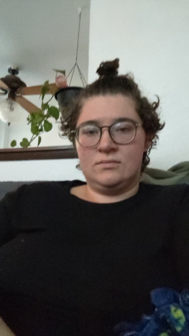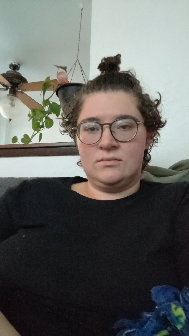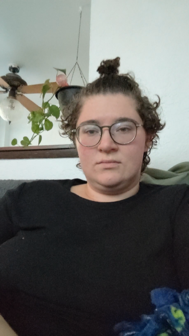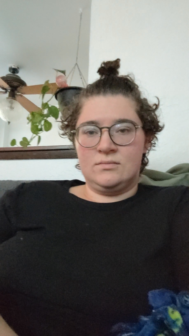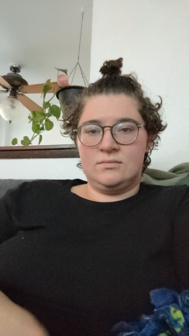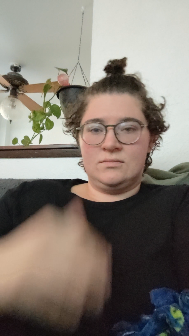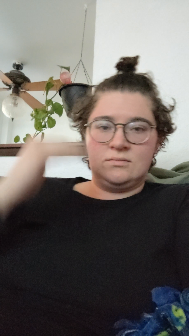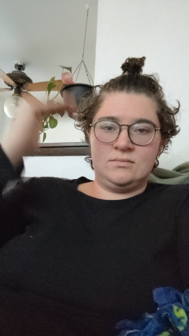big